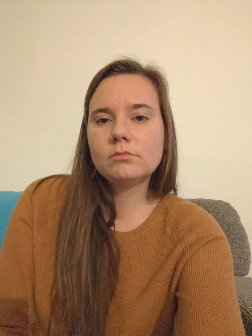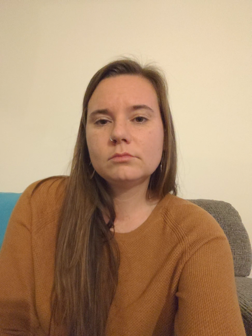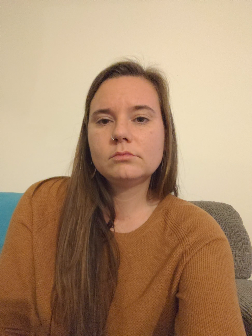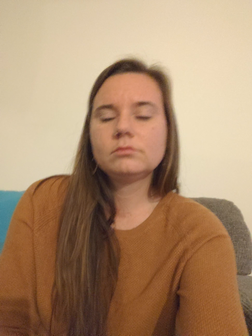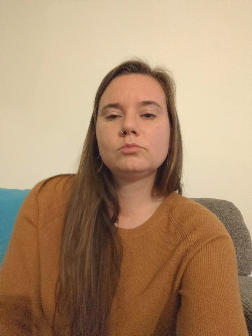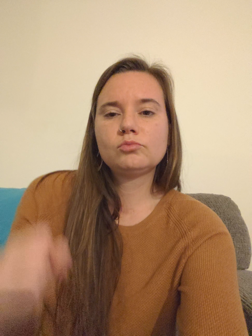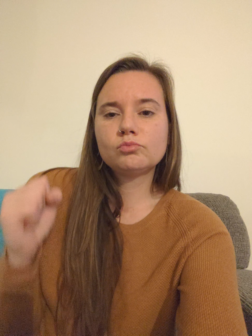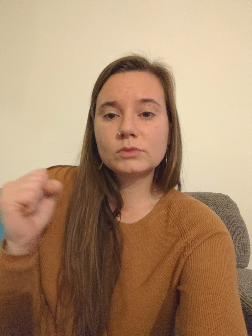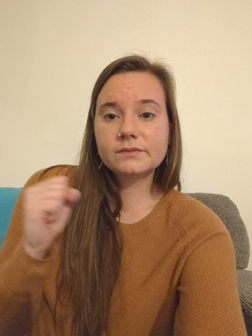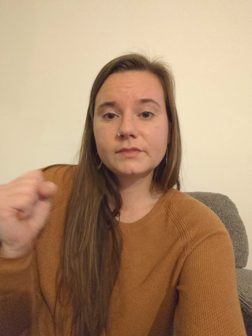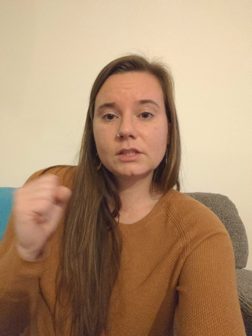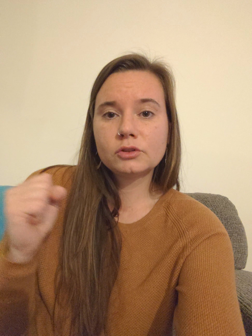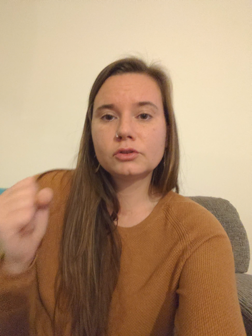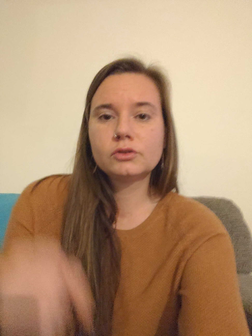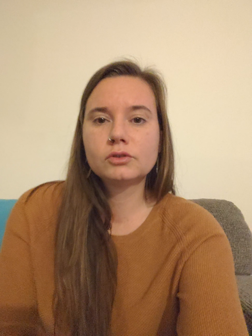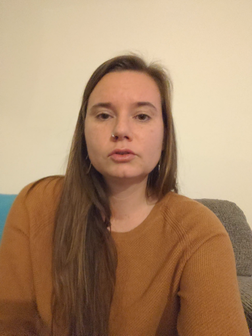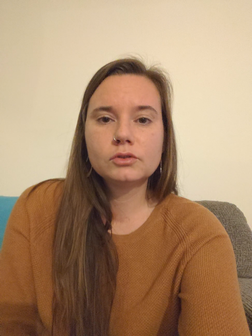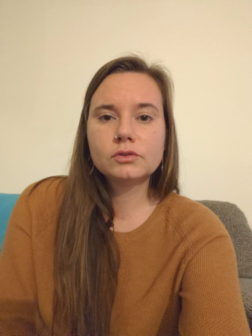refrigerator